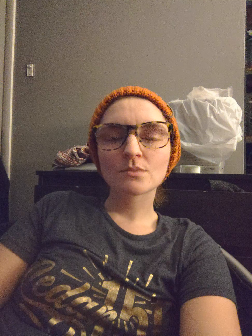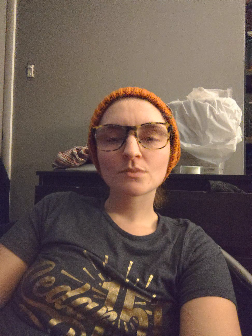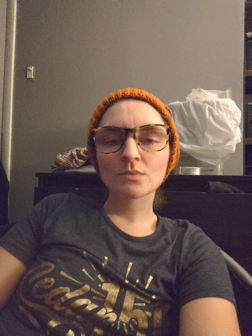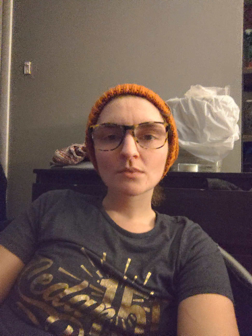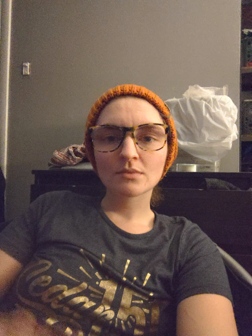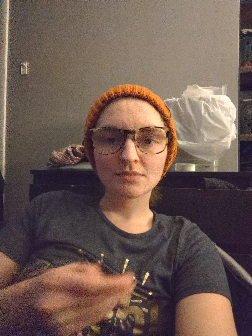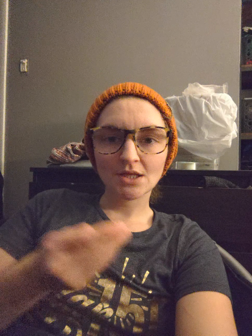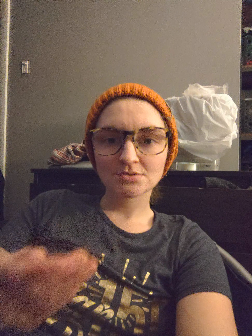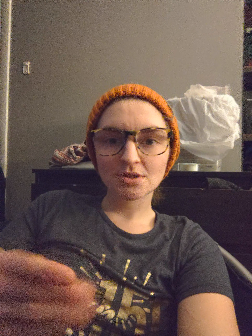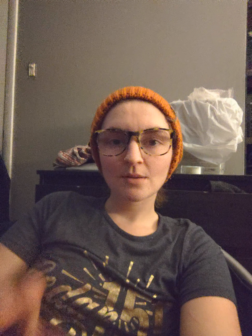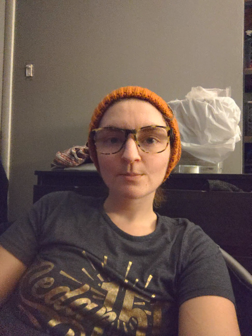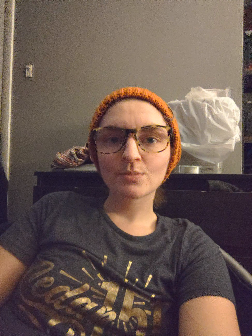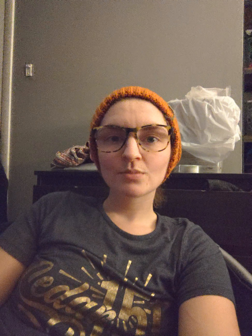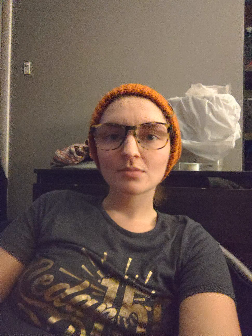give